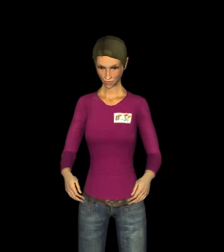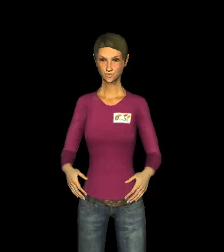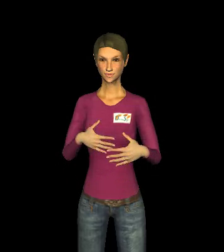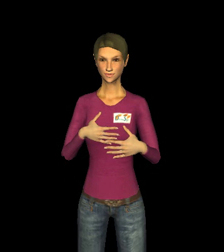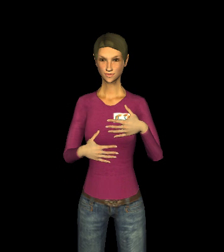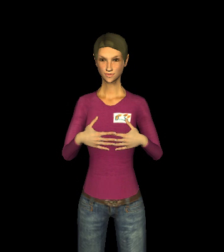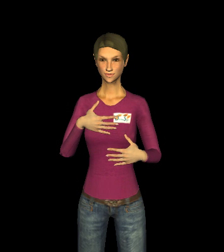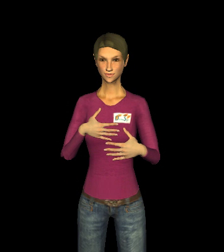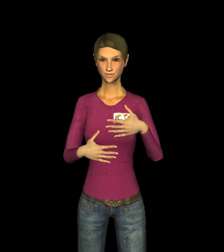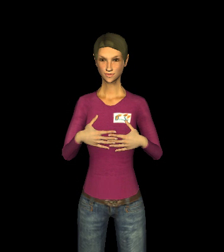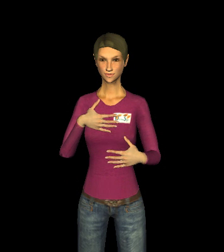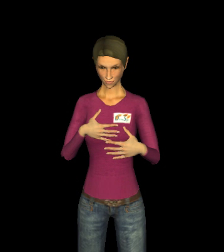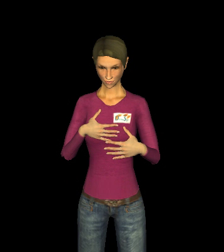متعب